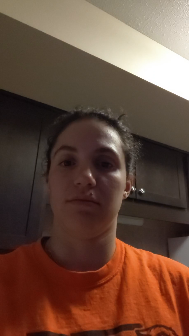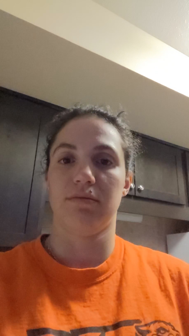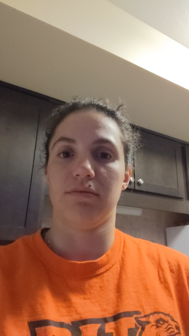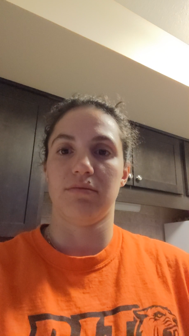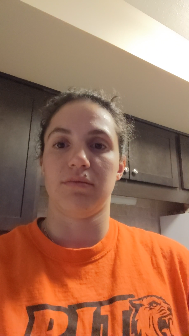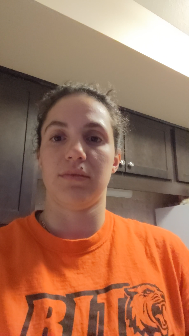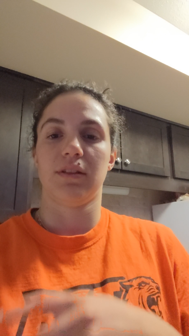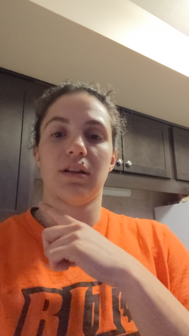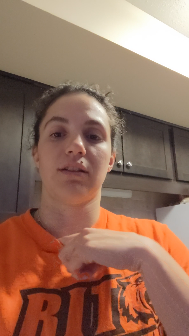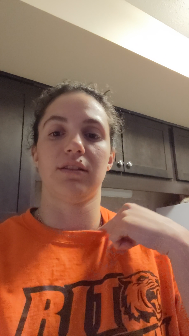necklace